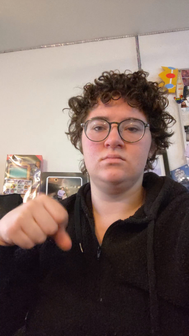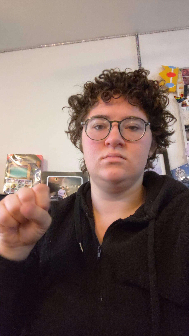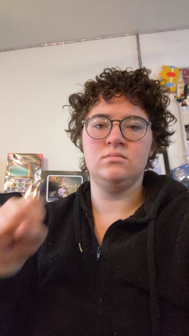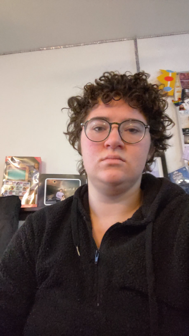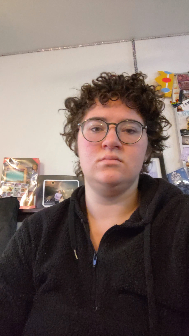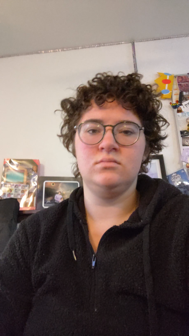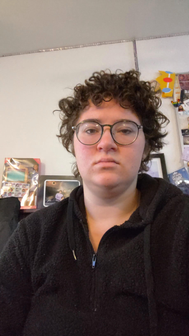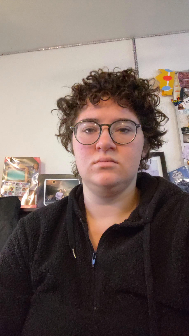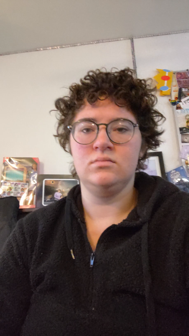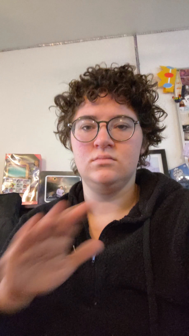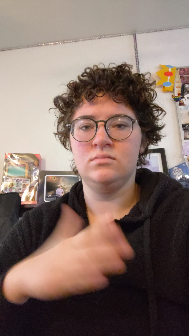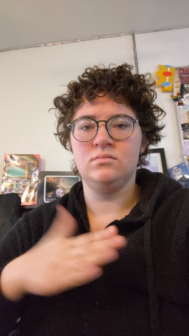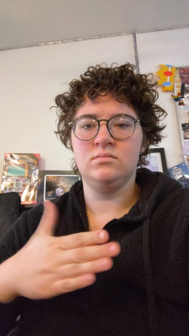cook